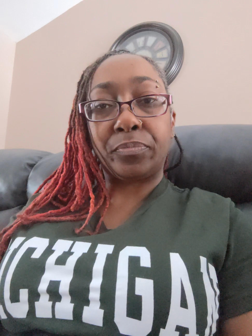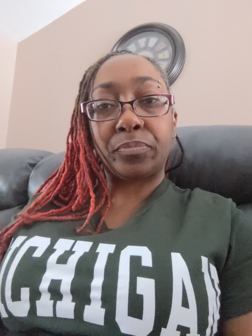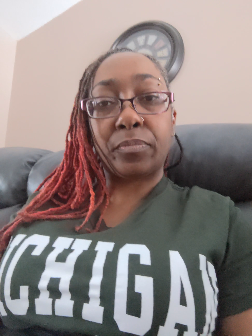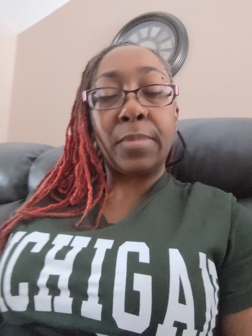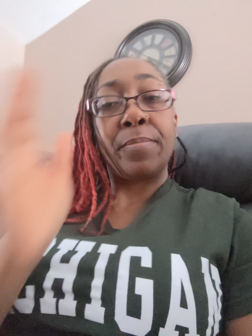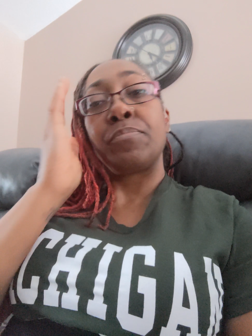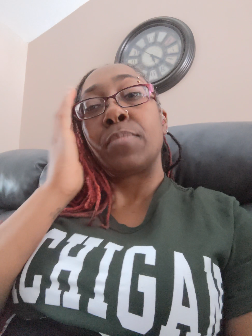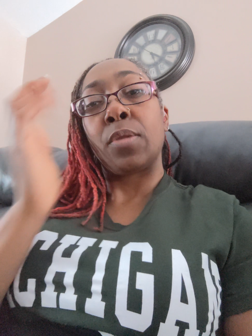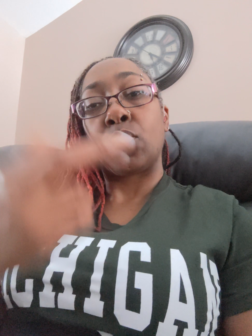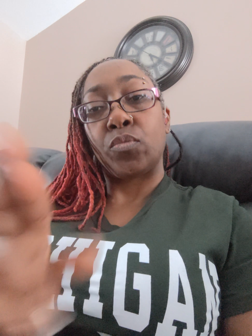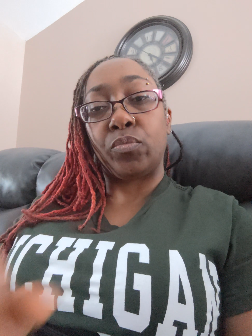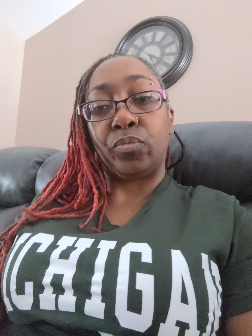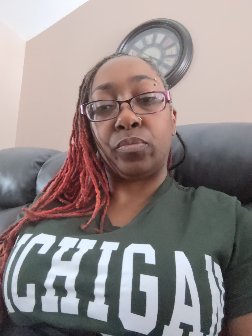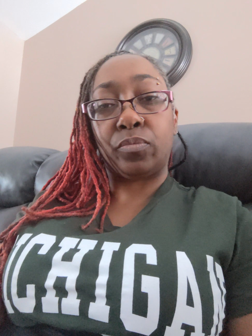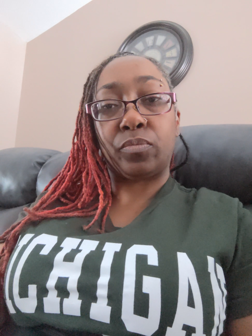bedroom